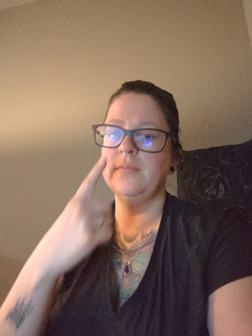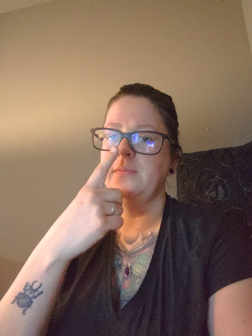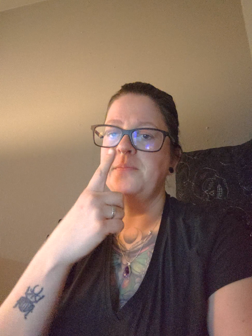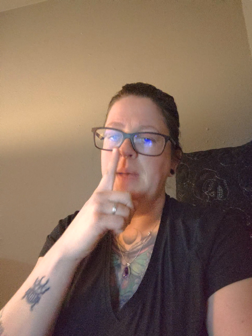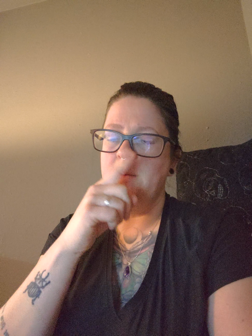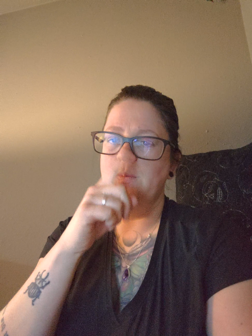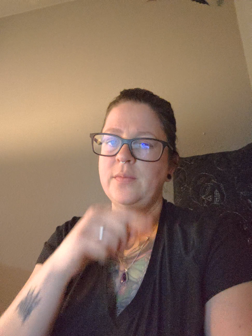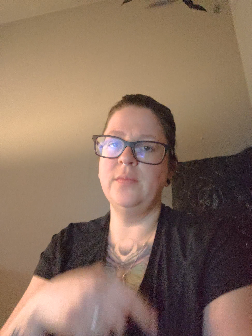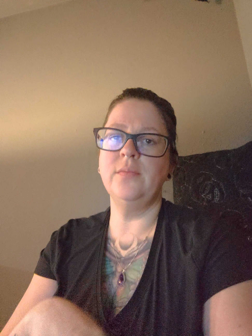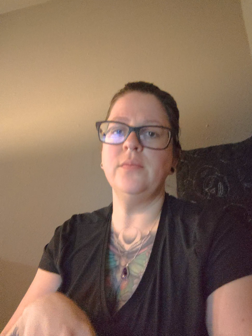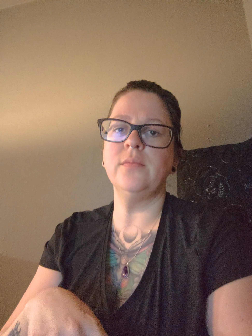mouse